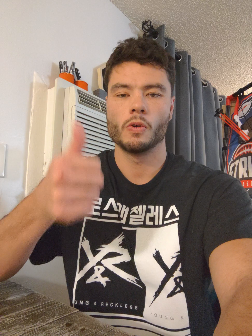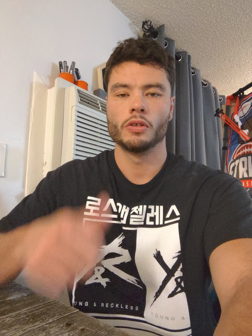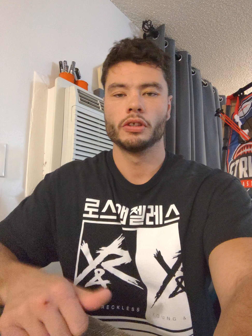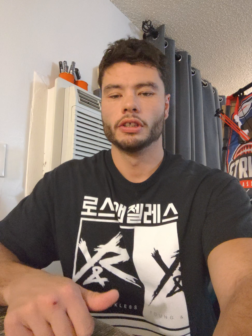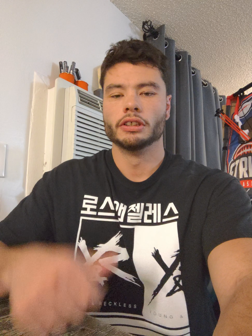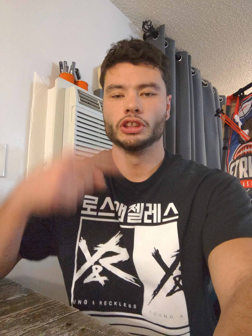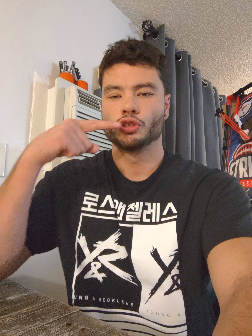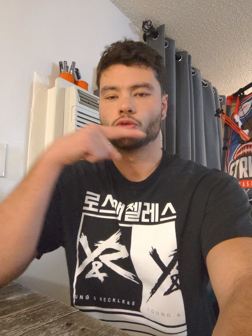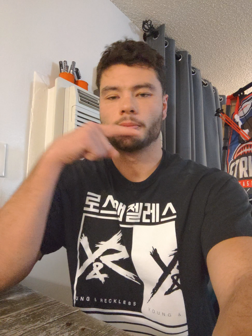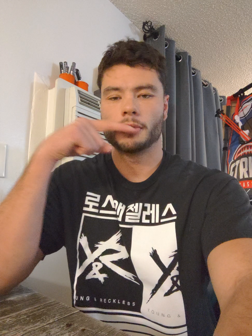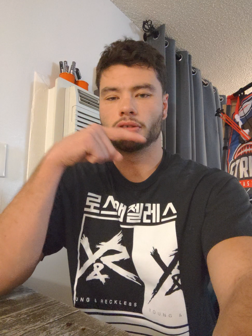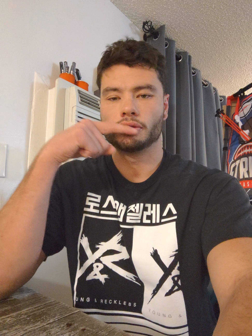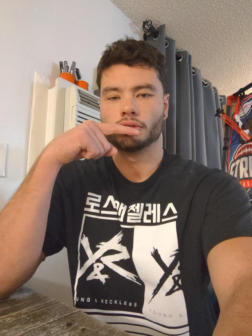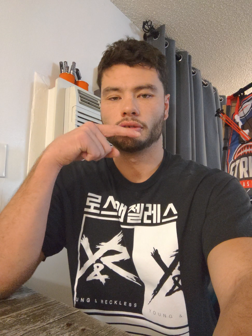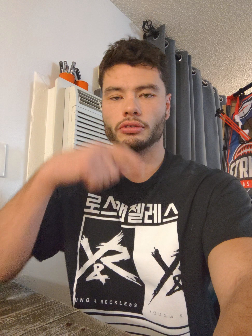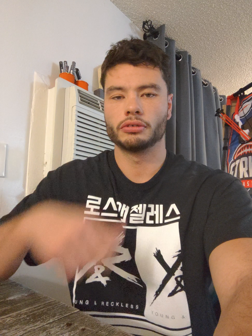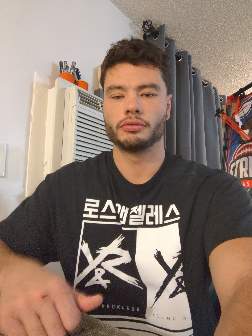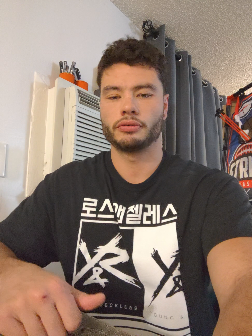toothbrush